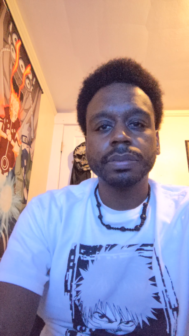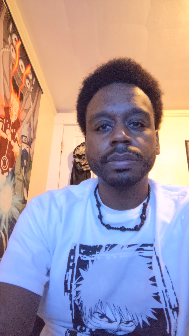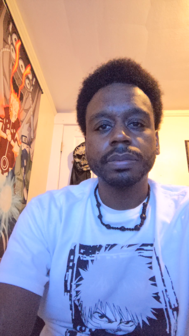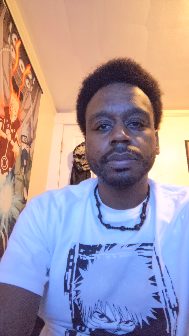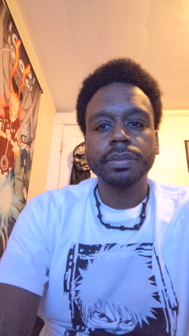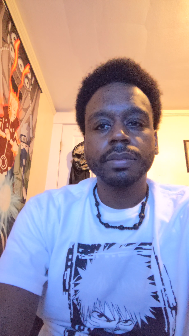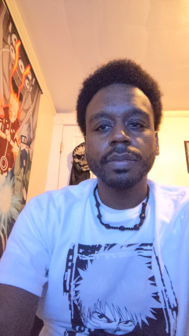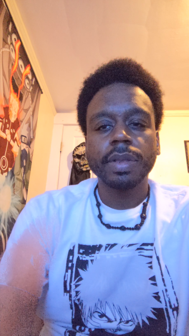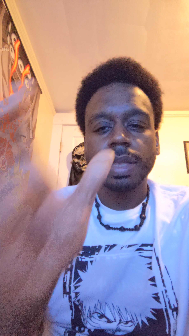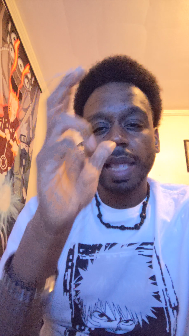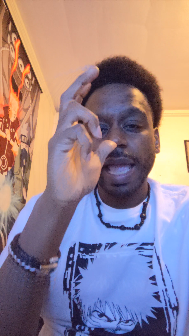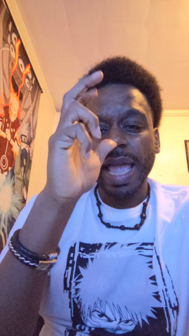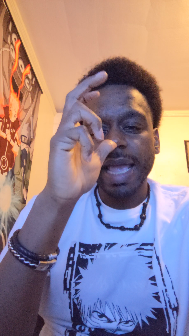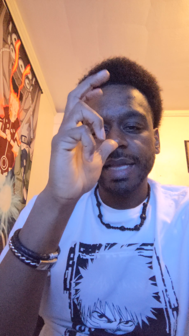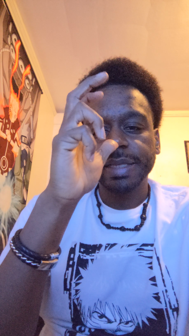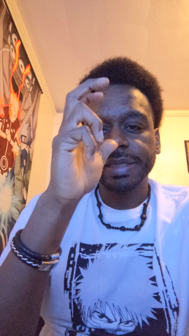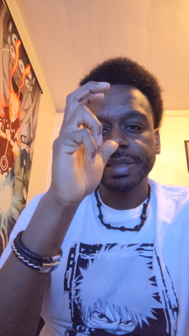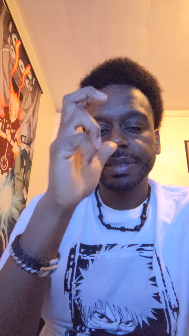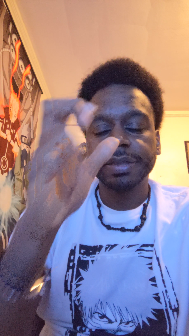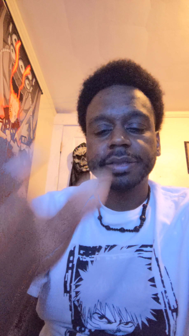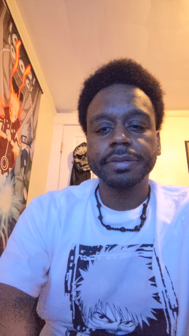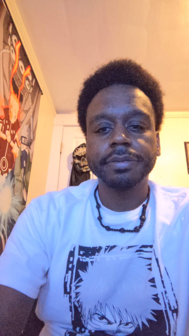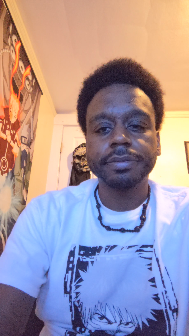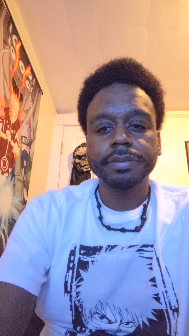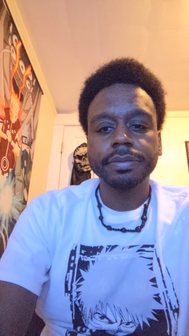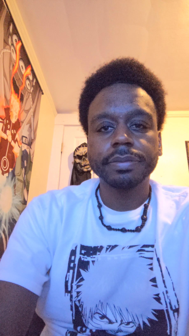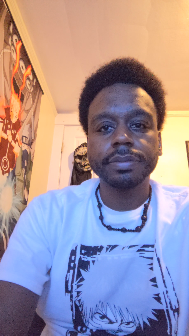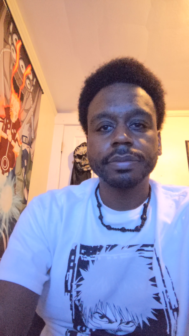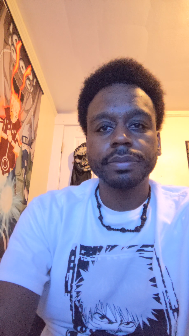ant